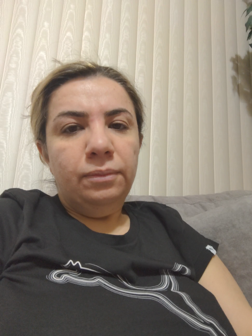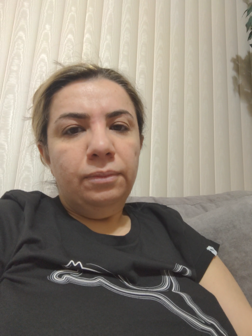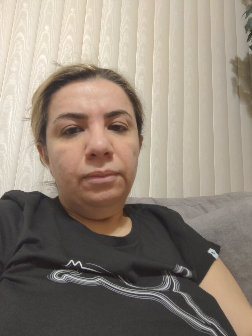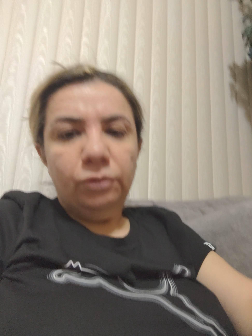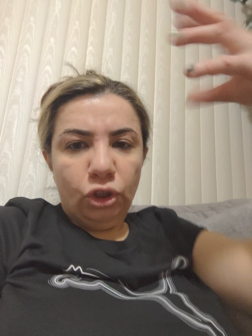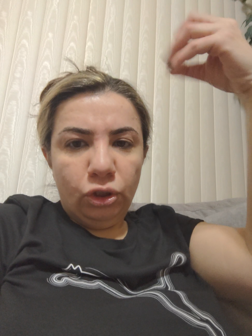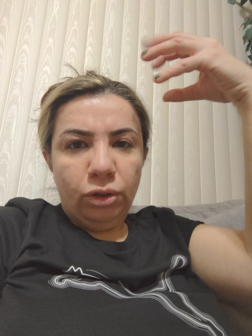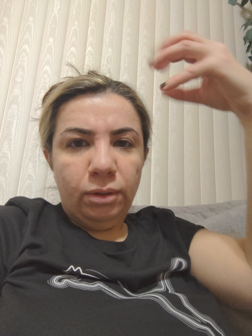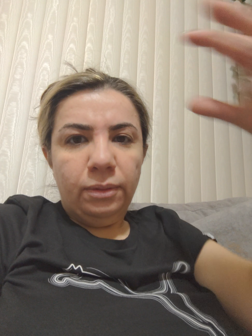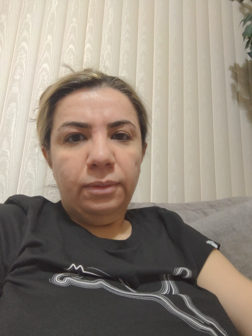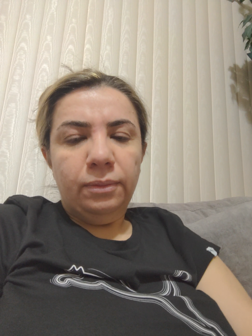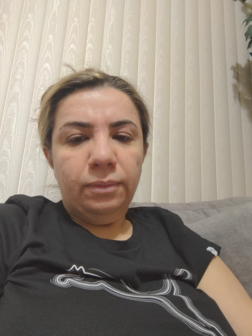shower